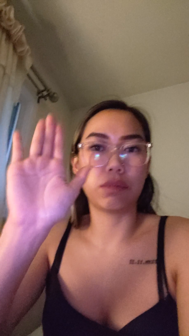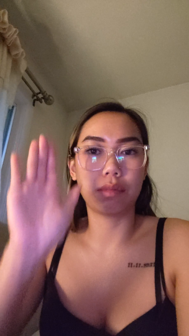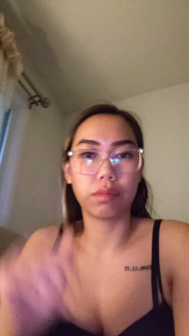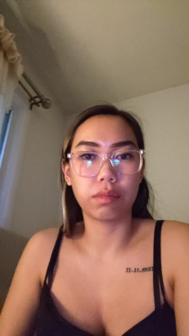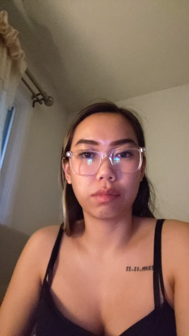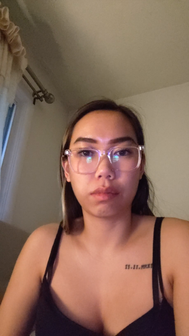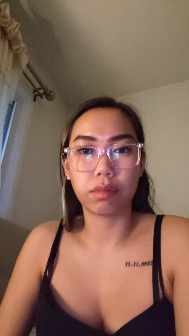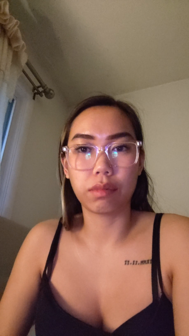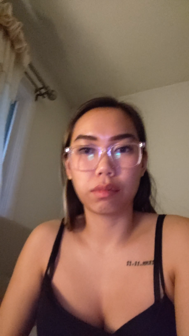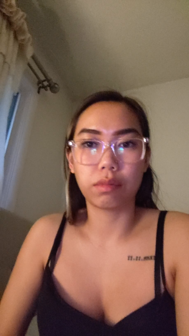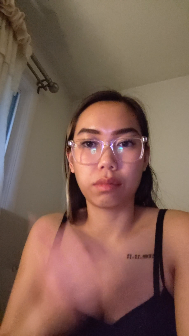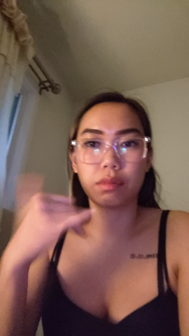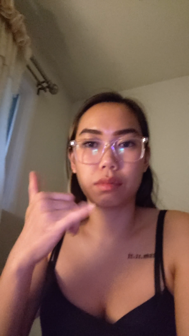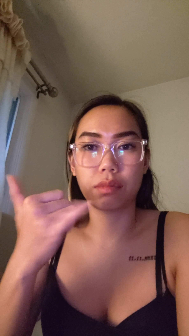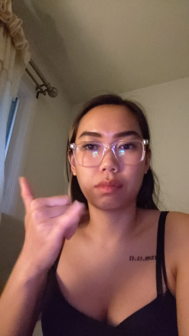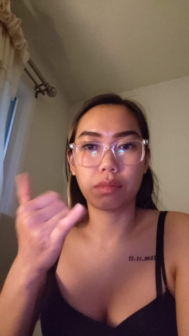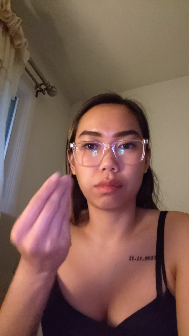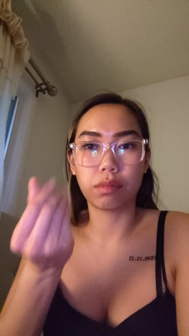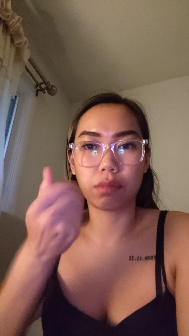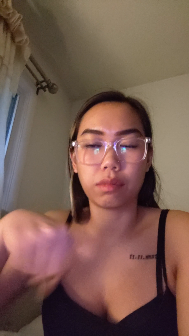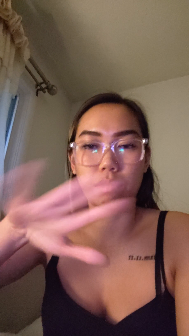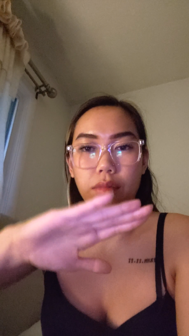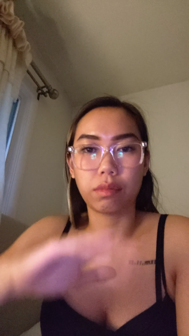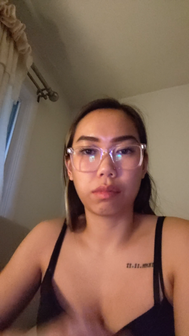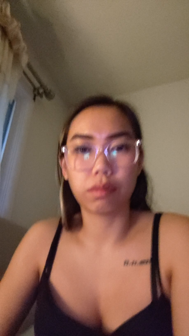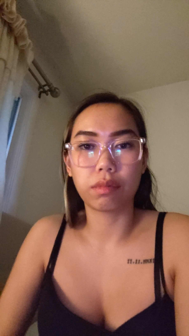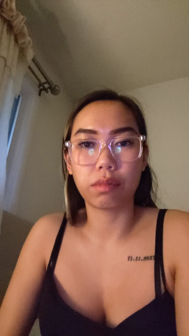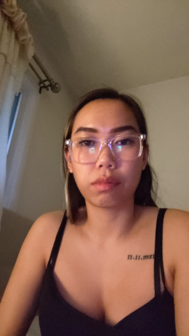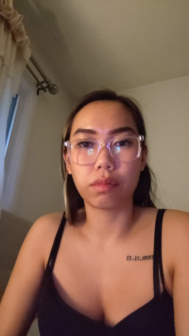playground